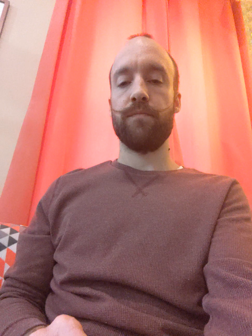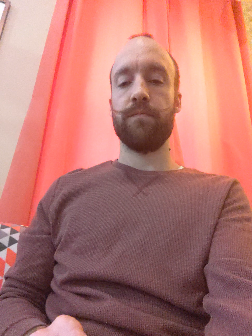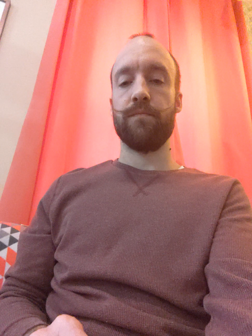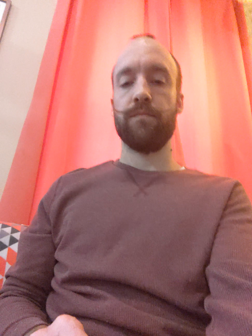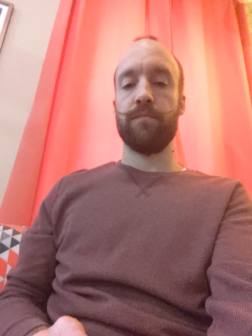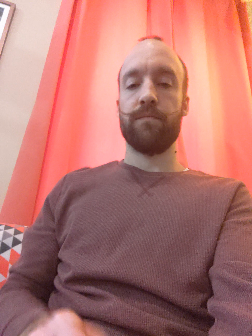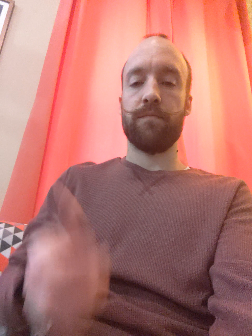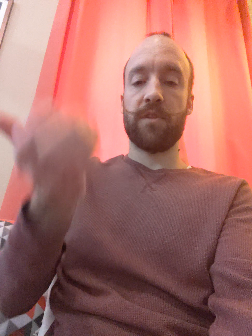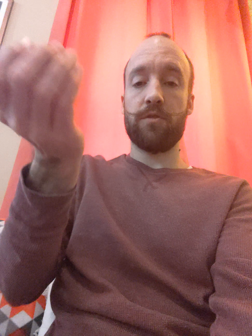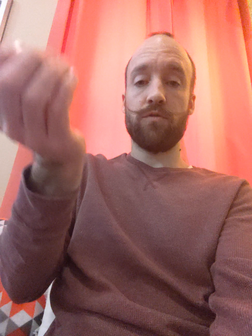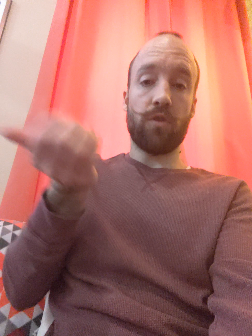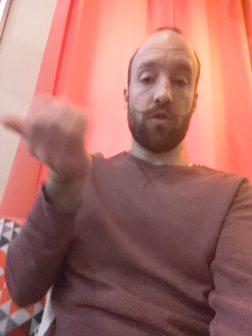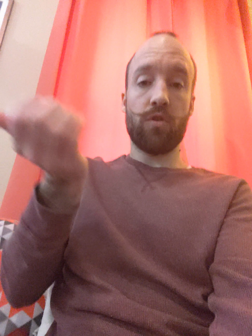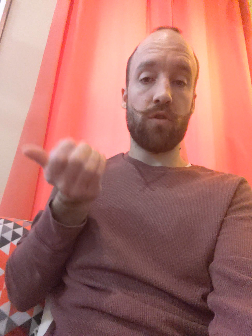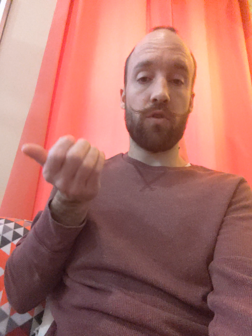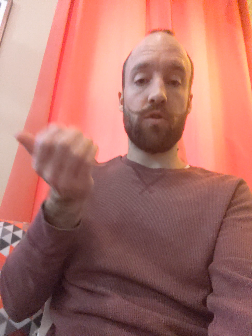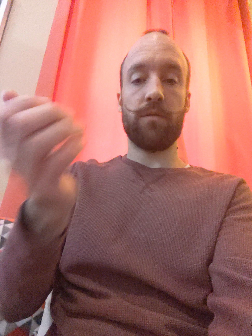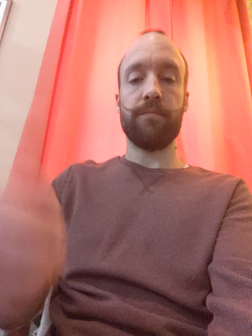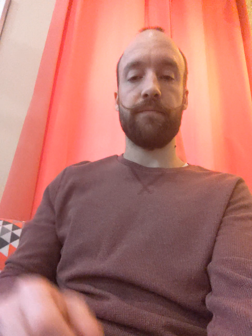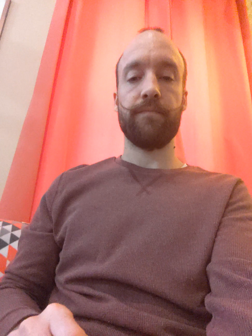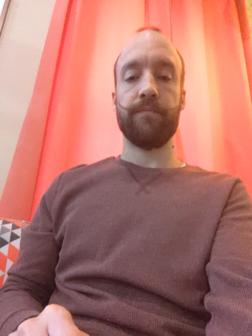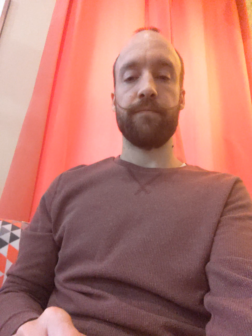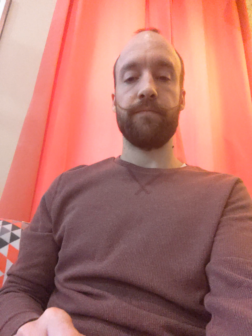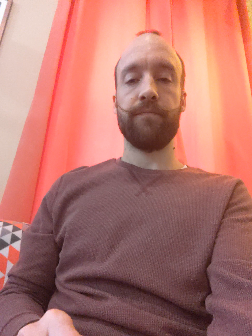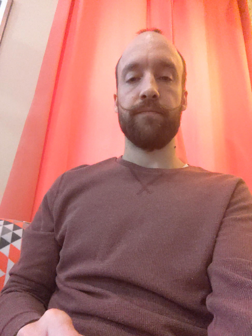drawer